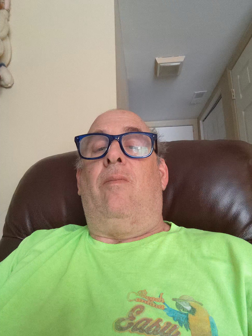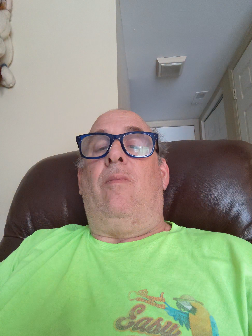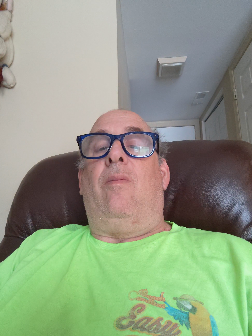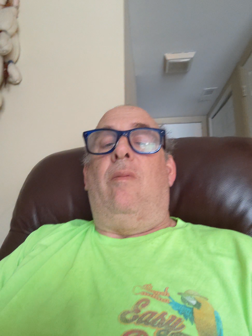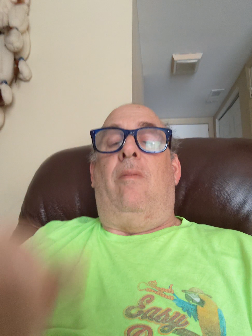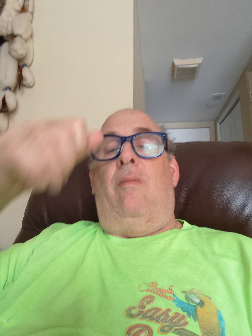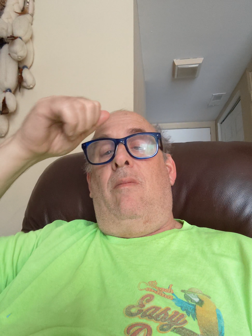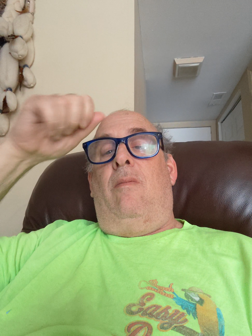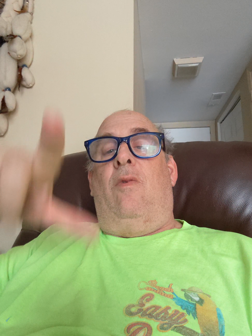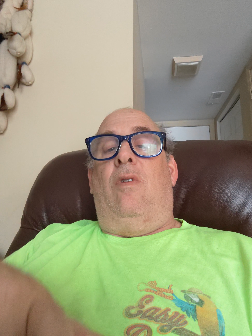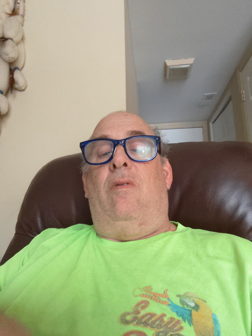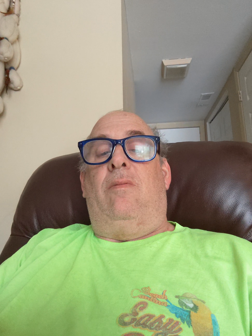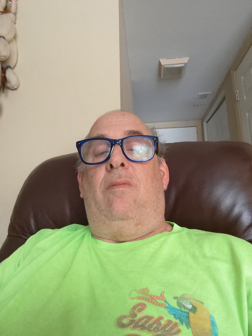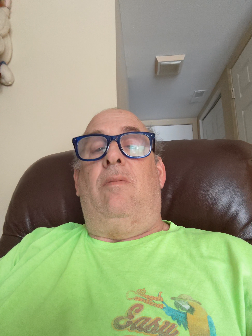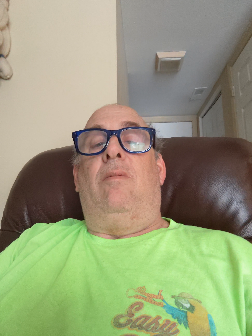brother